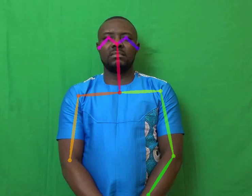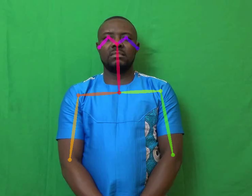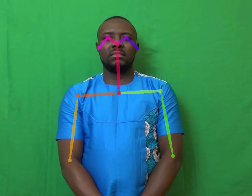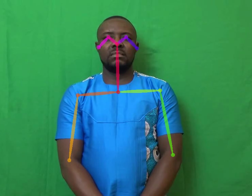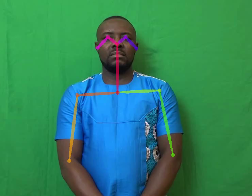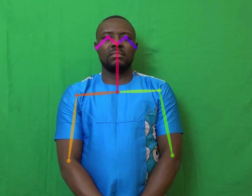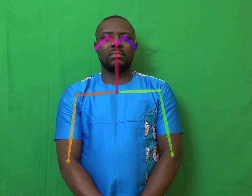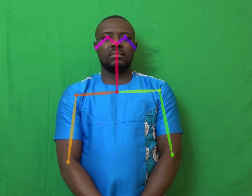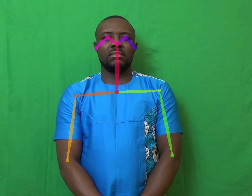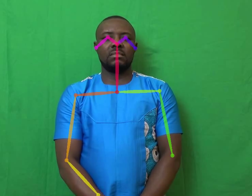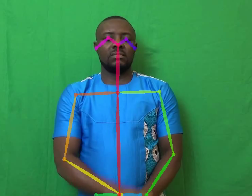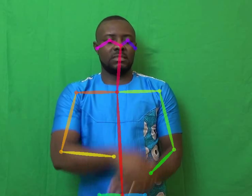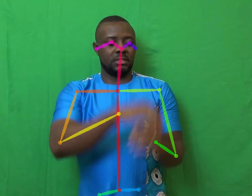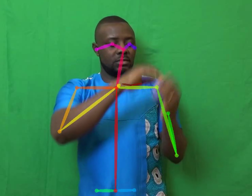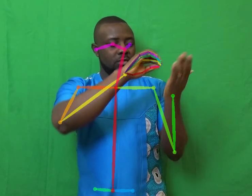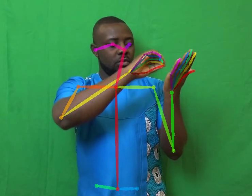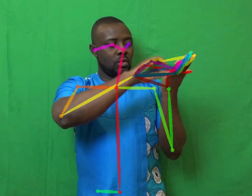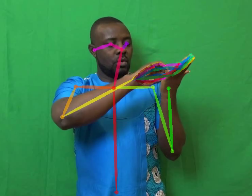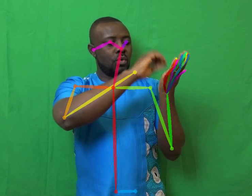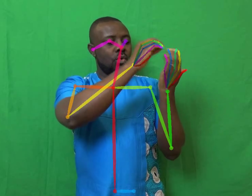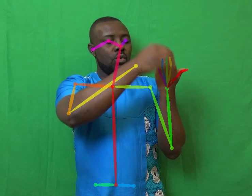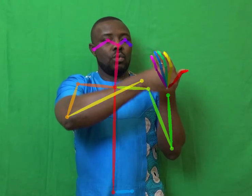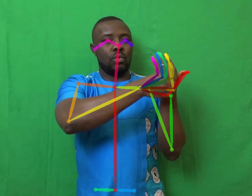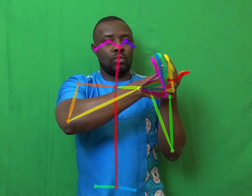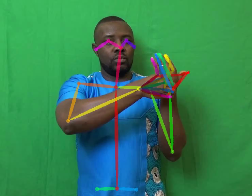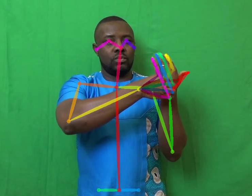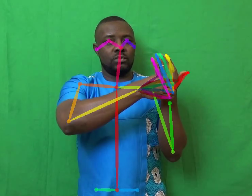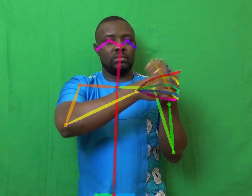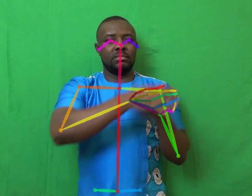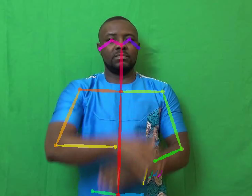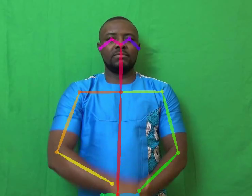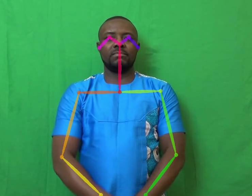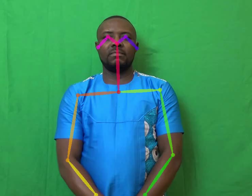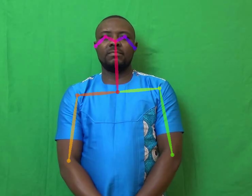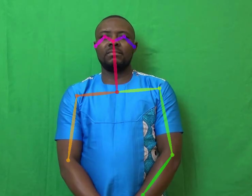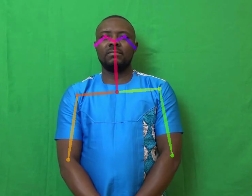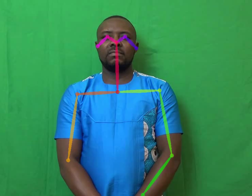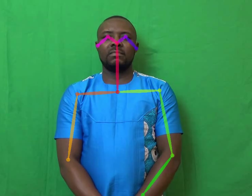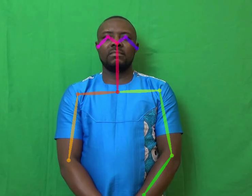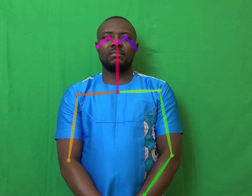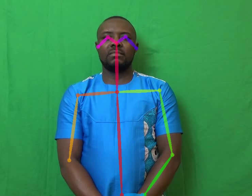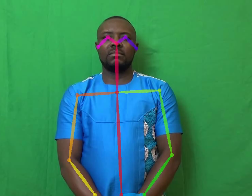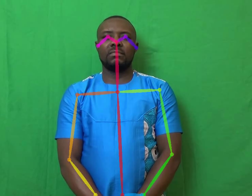October